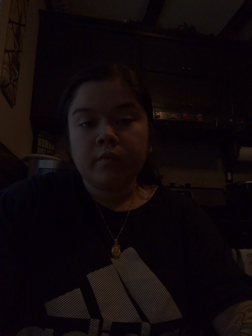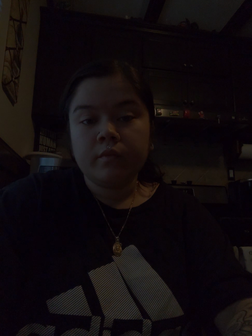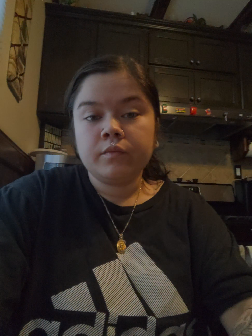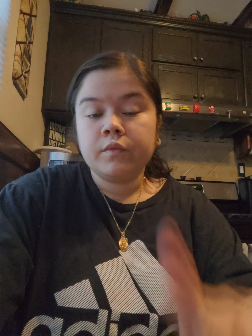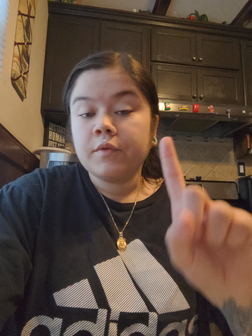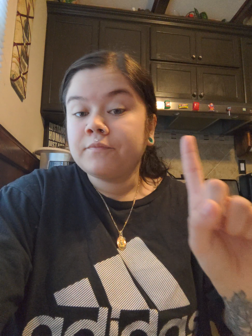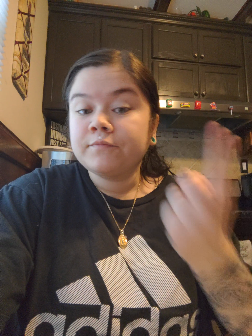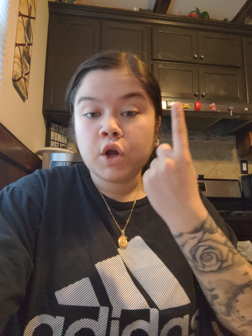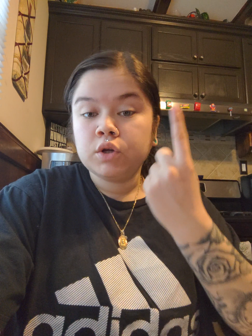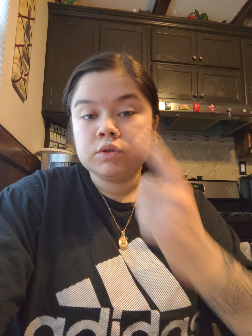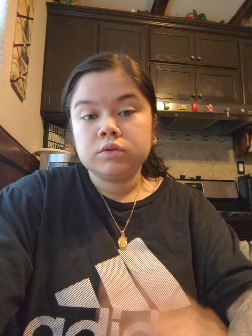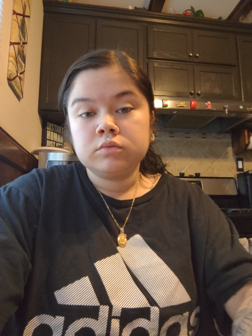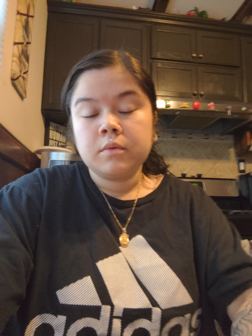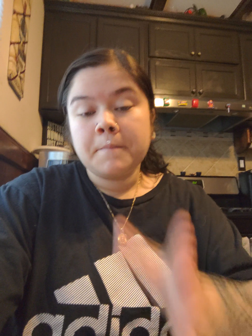first